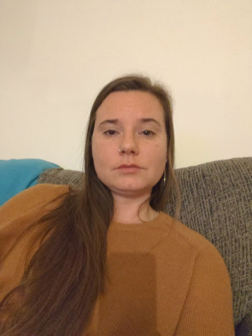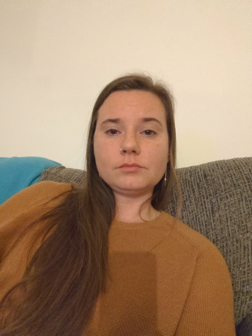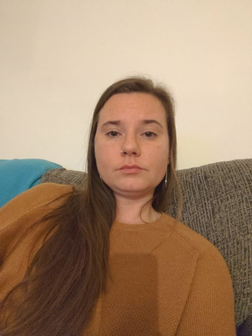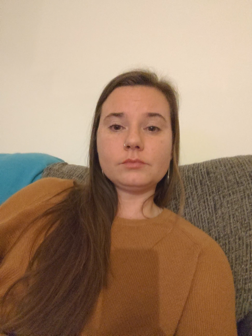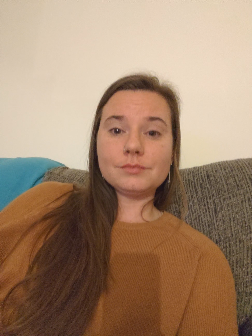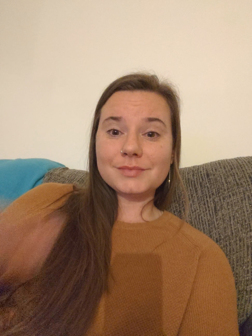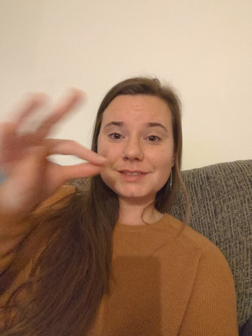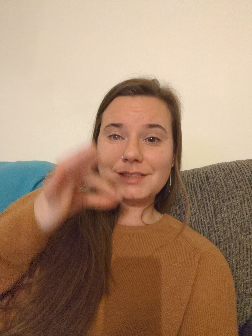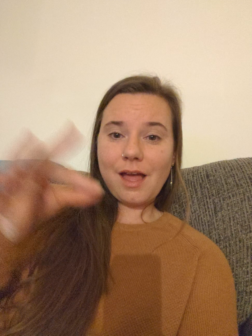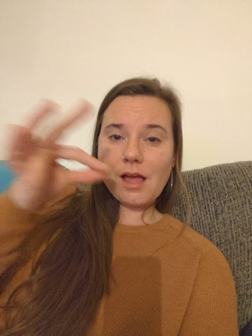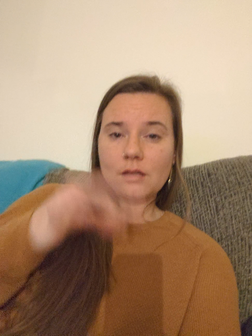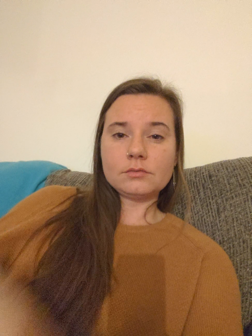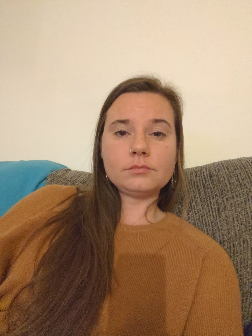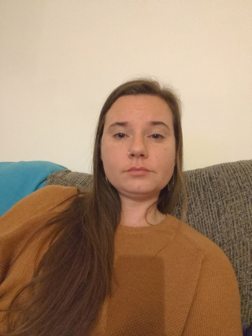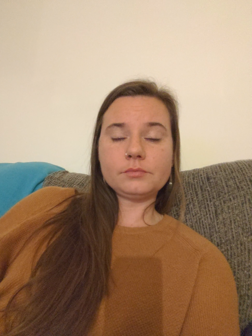snack